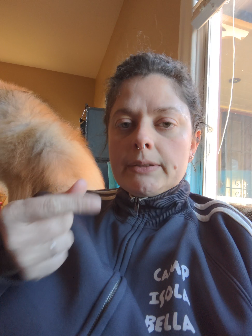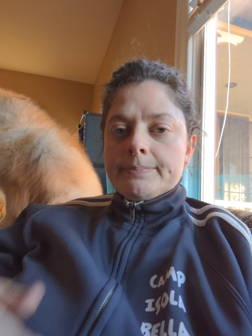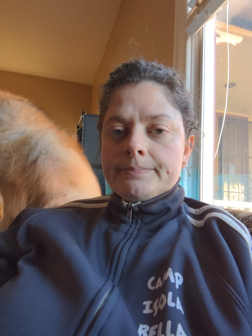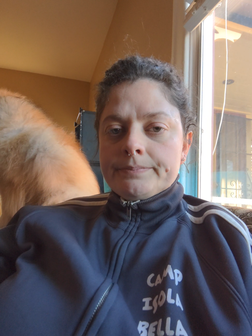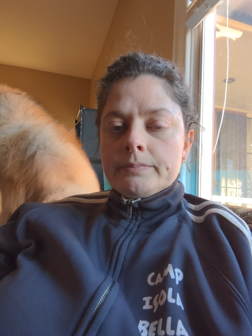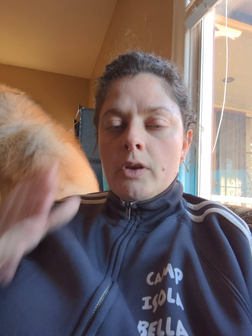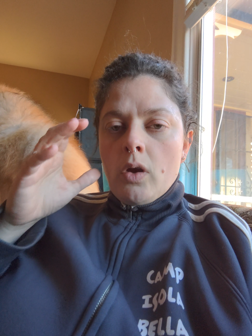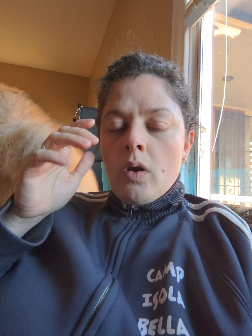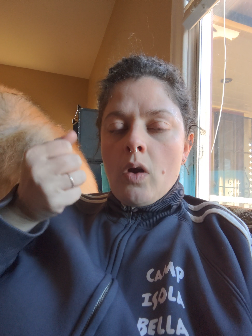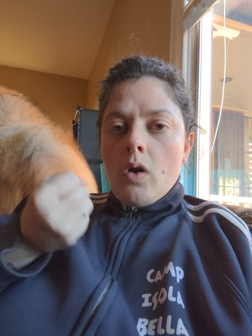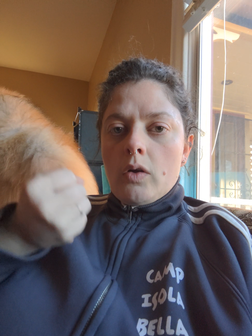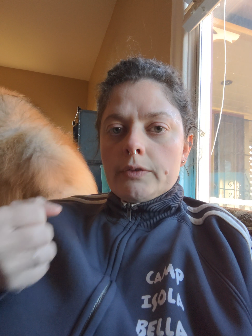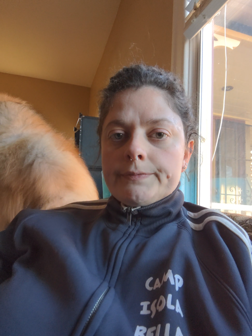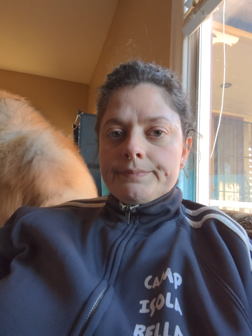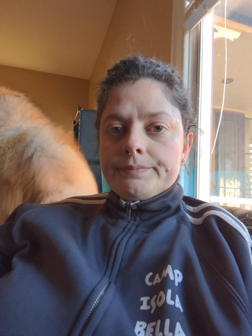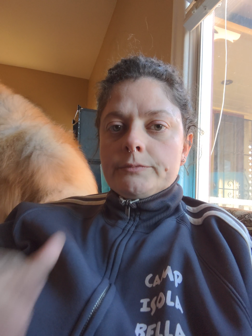car